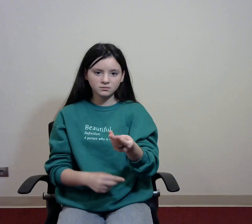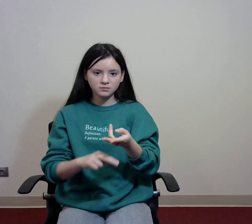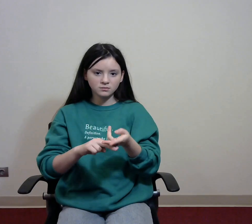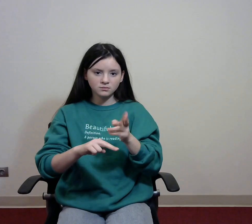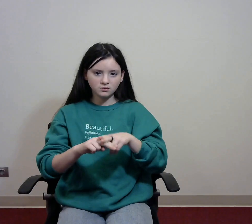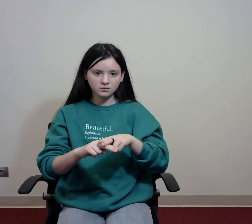üçün